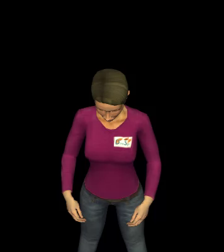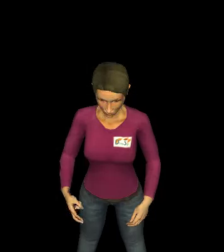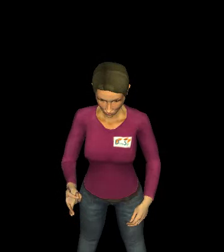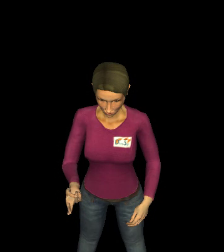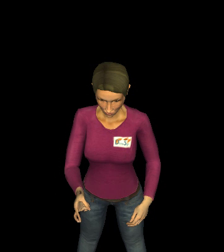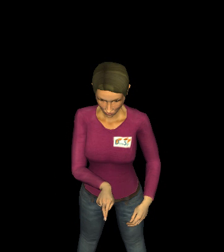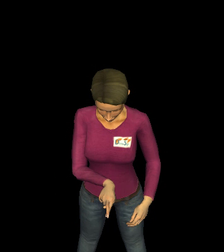يعود